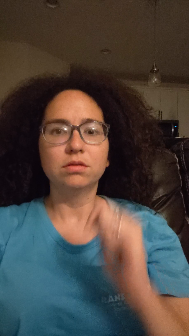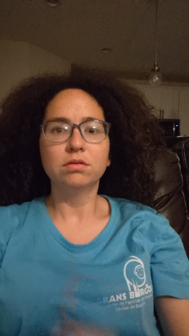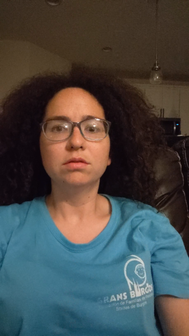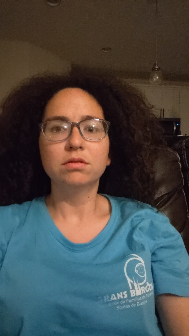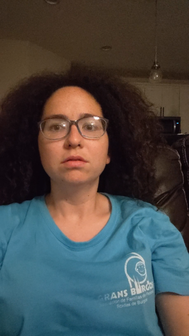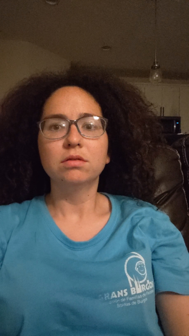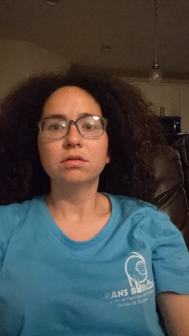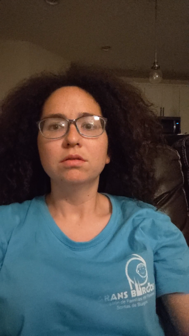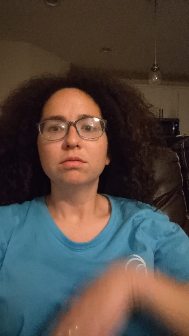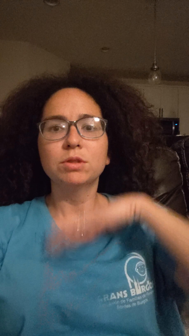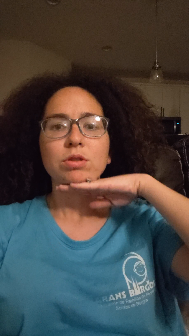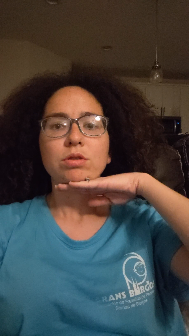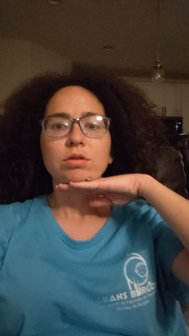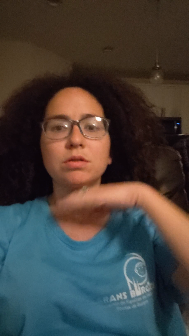full